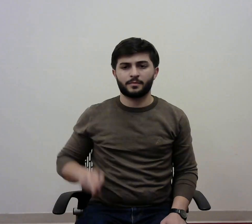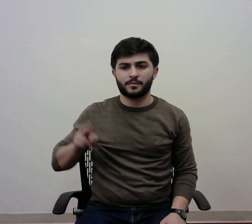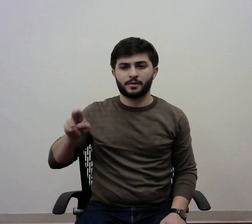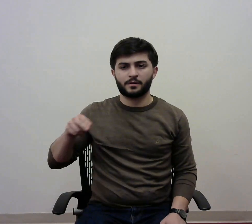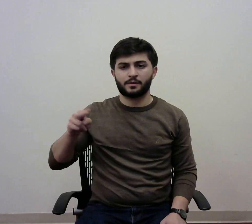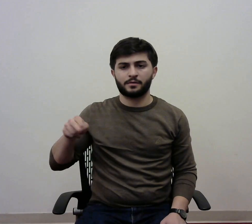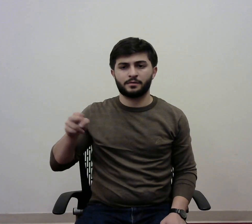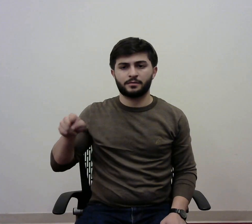D